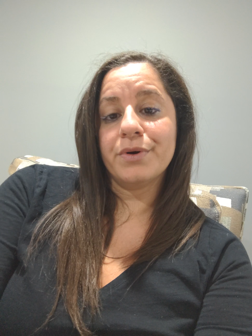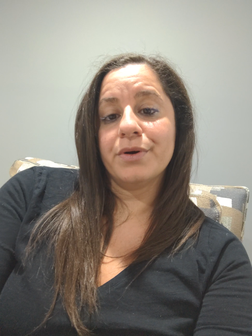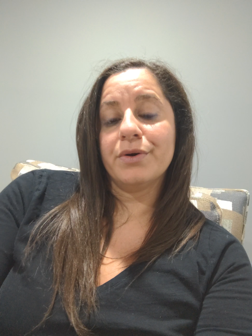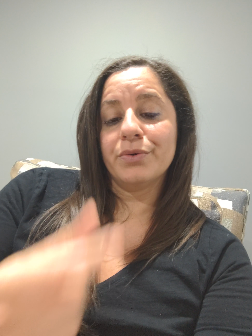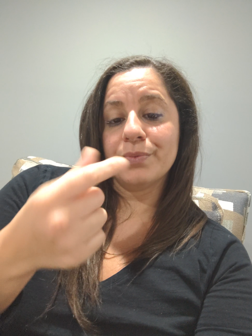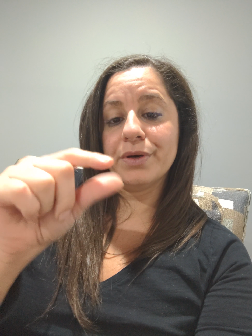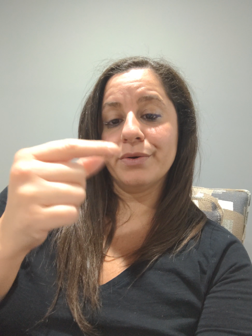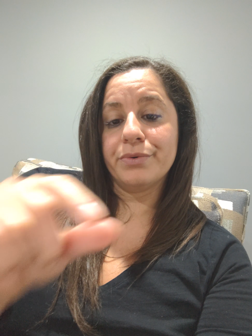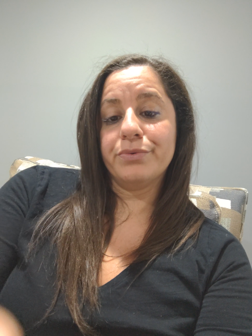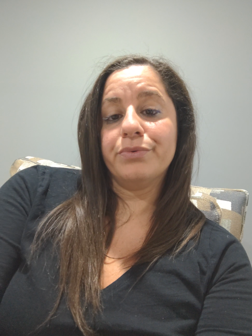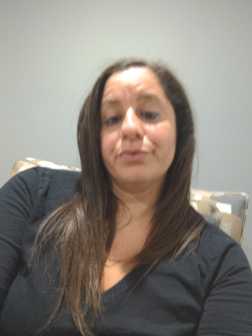green